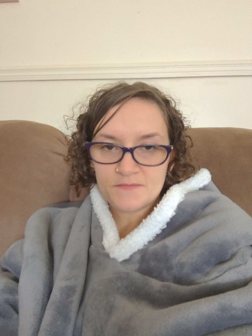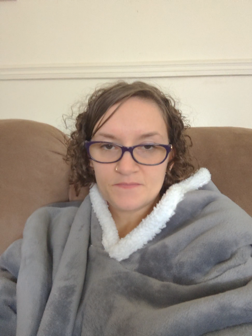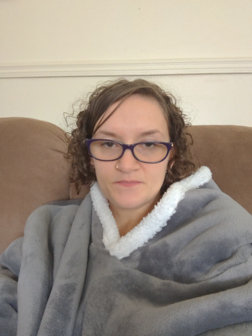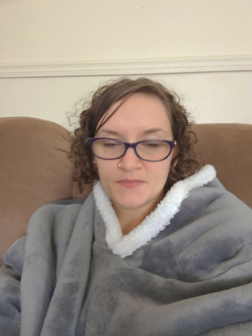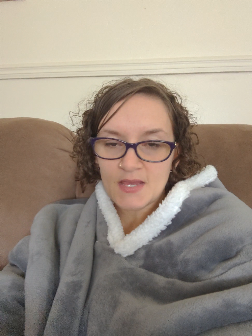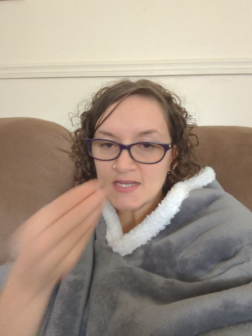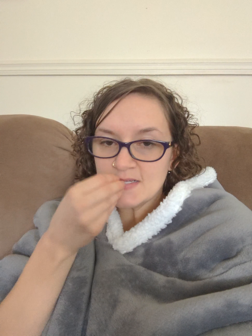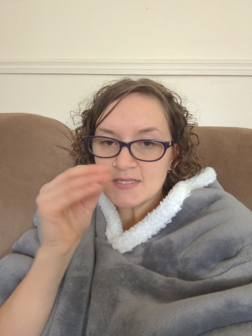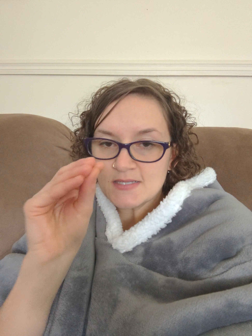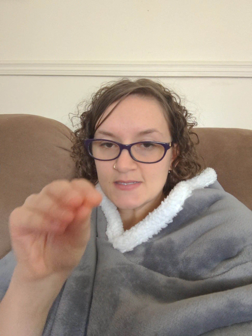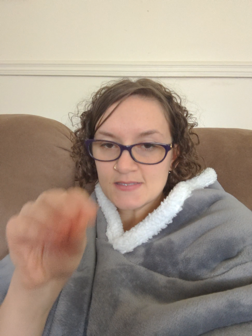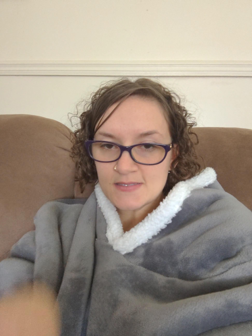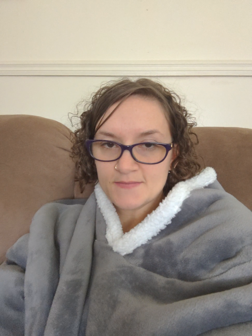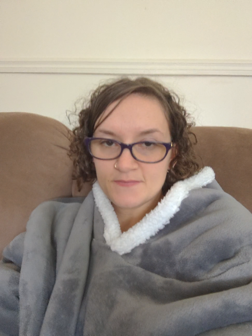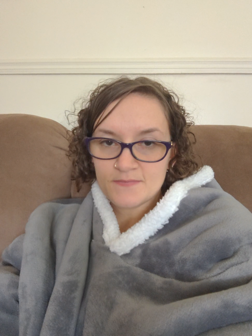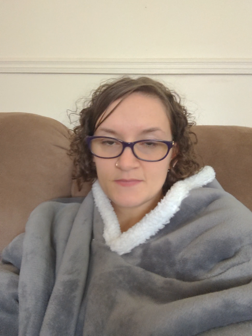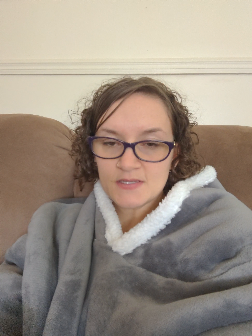kiss